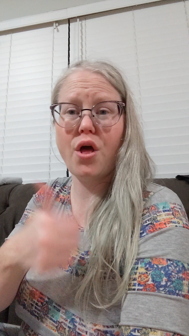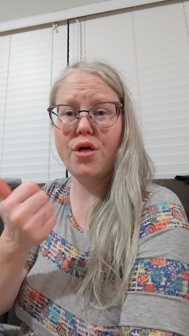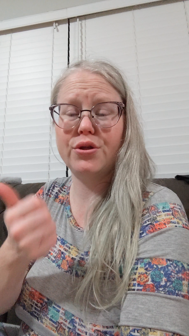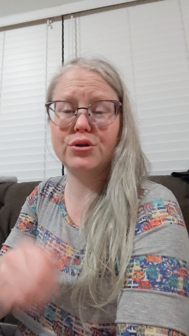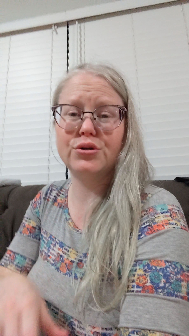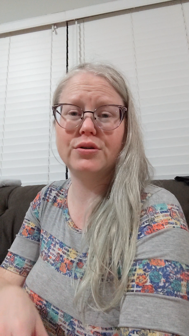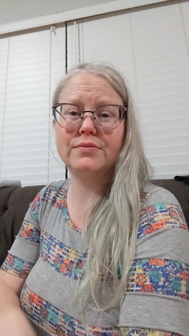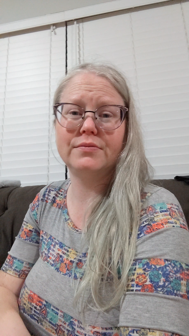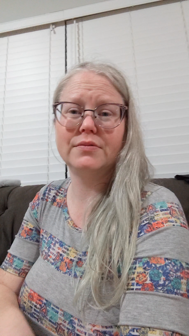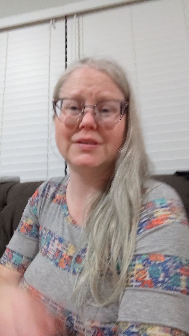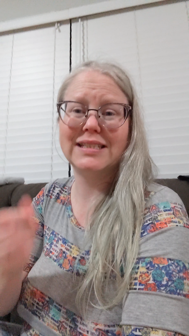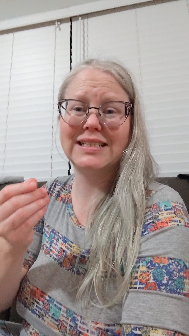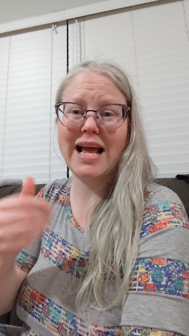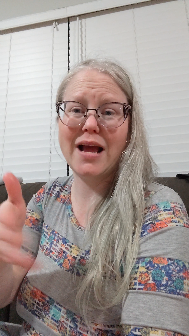sandbox